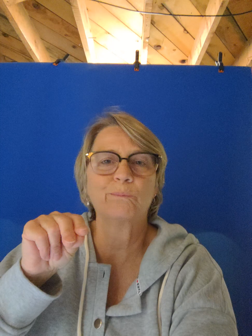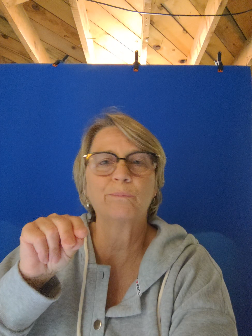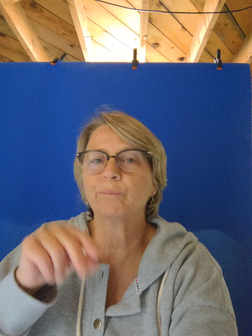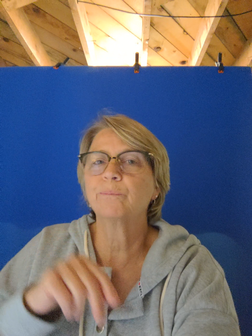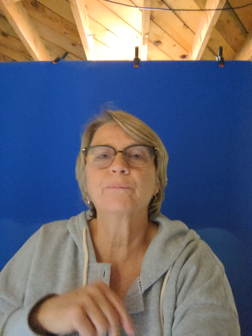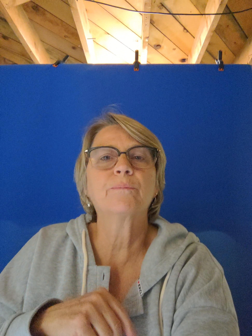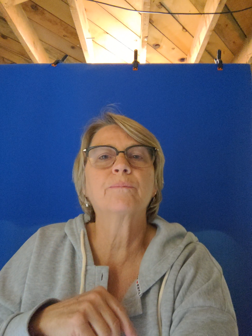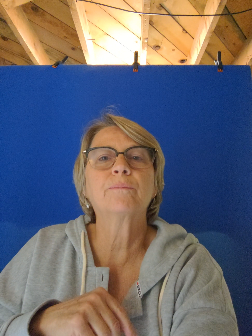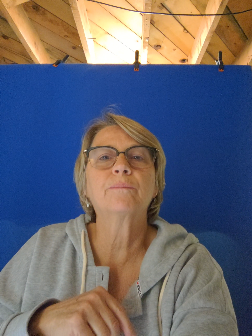no